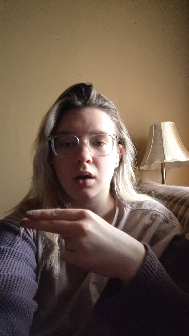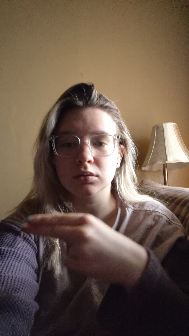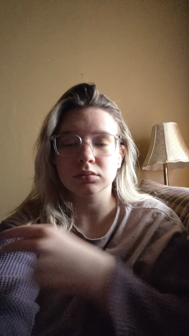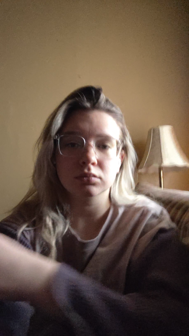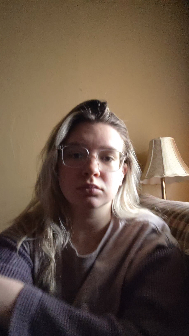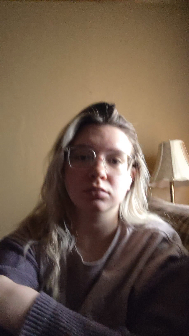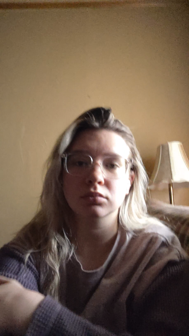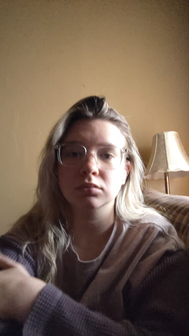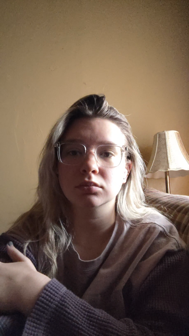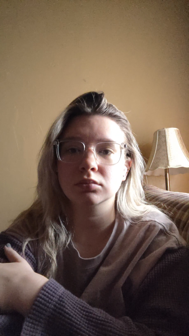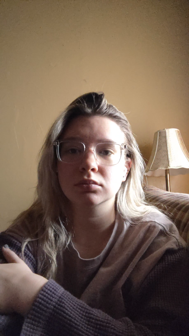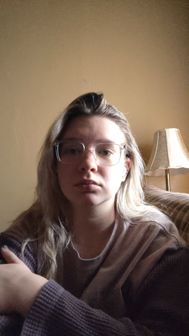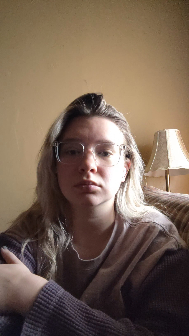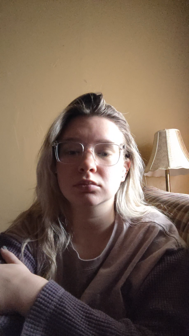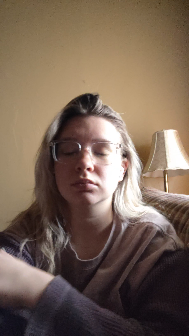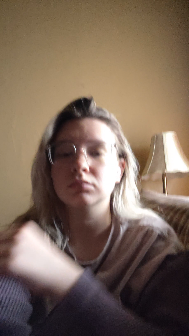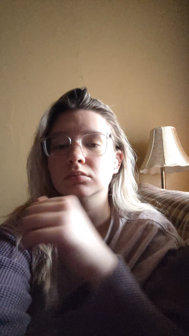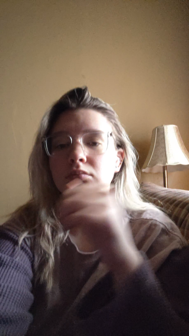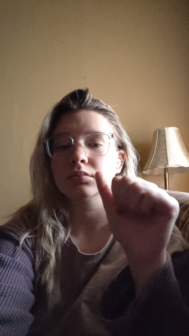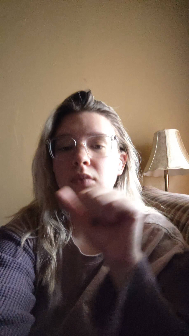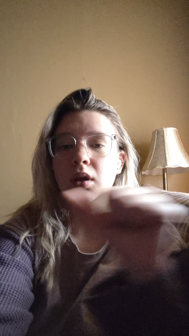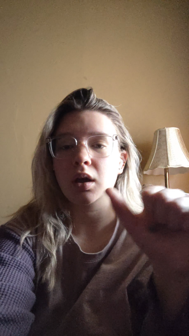a